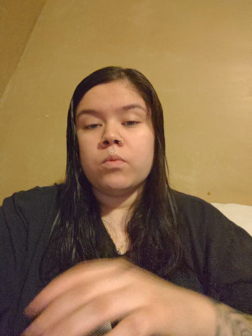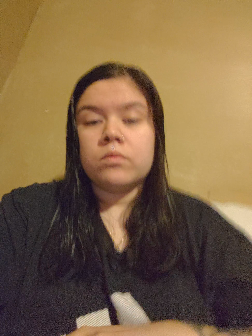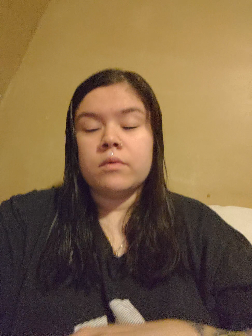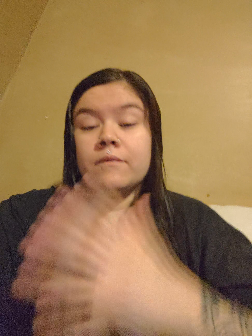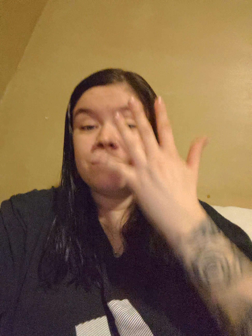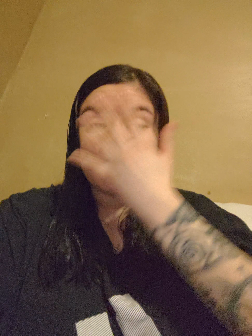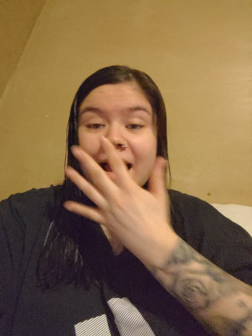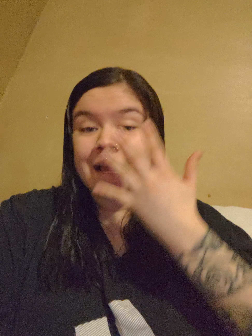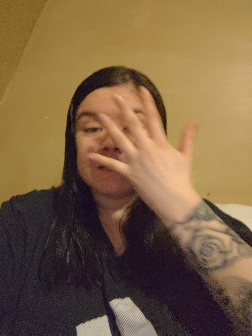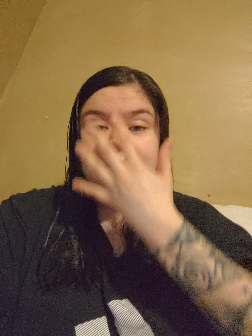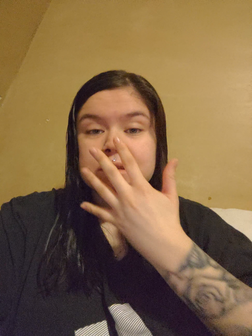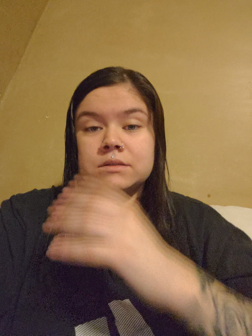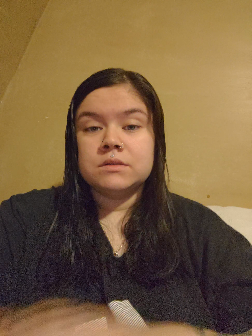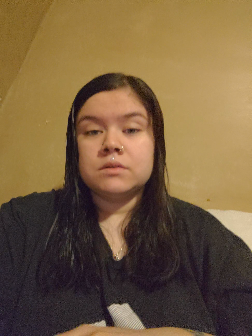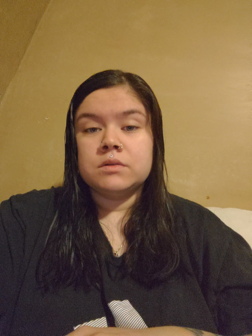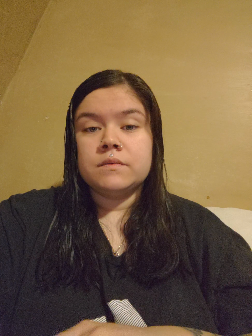face